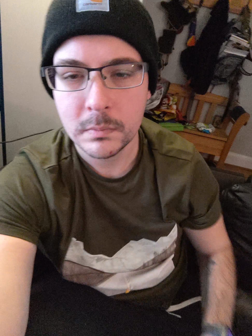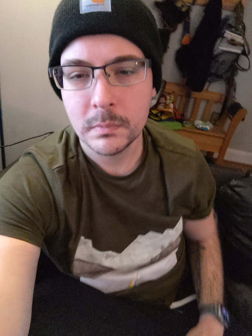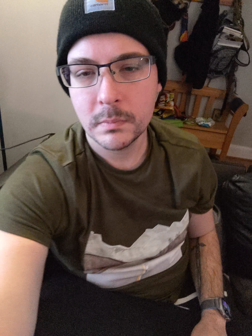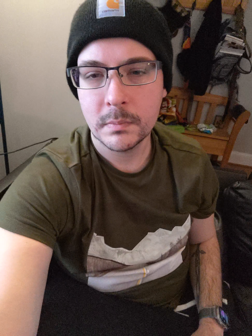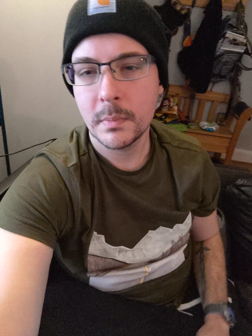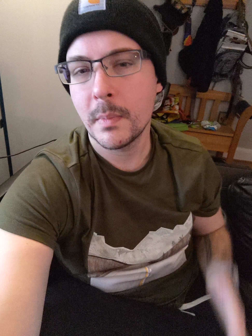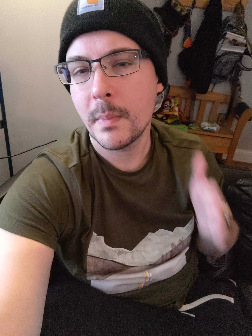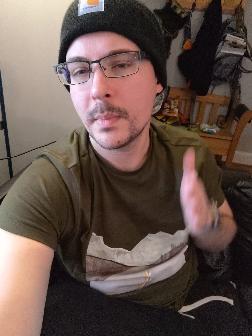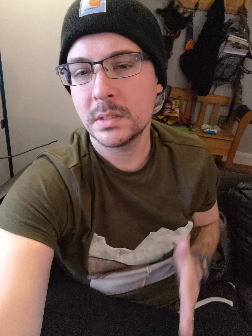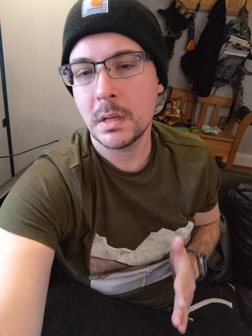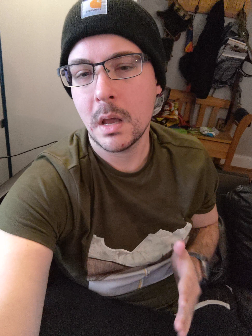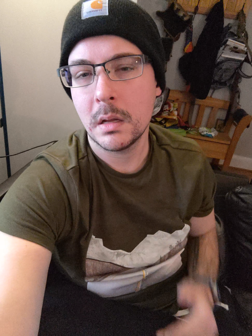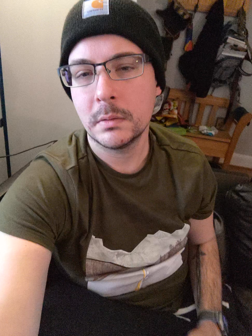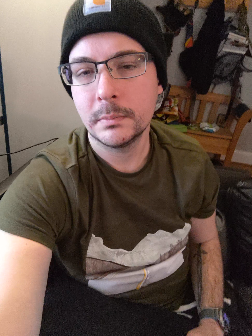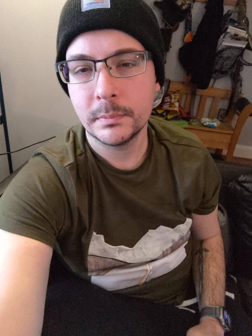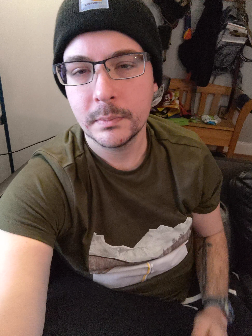beside